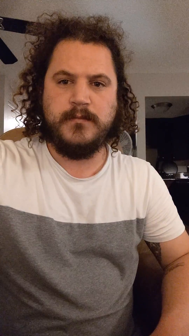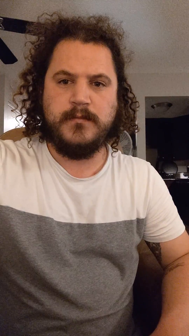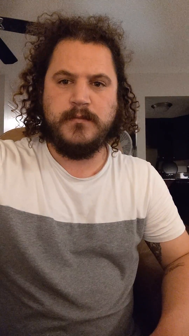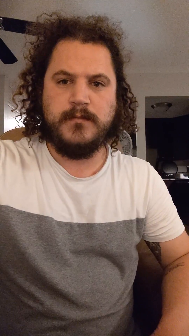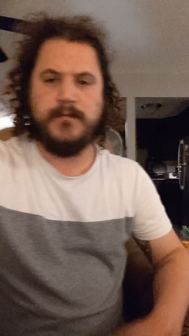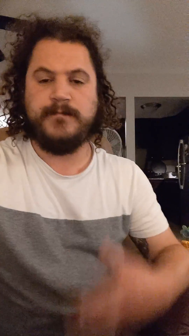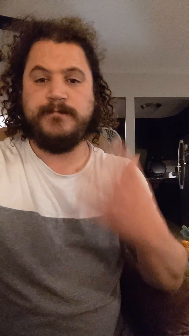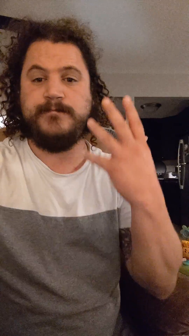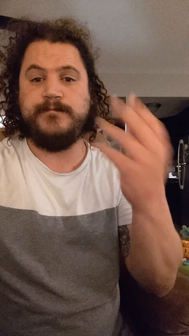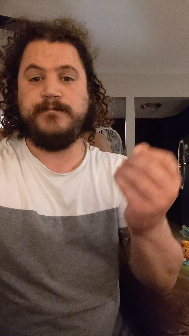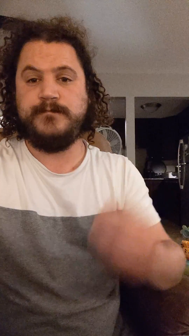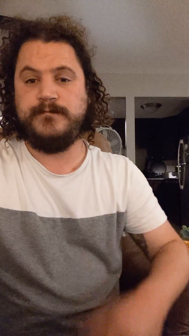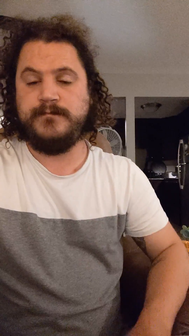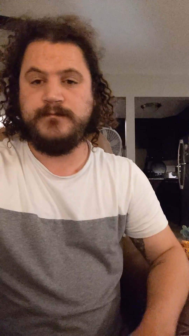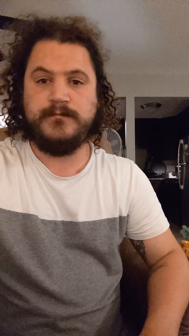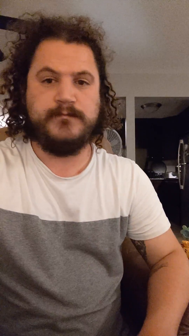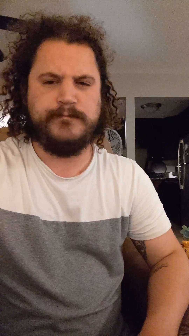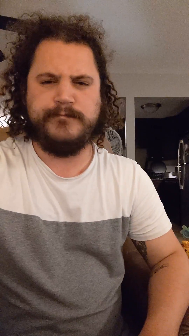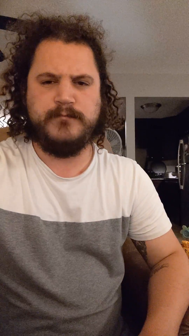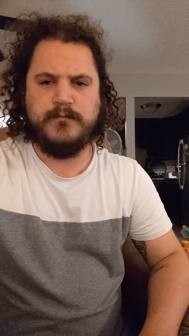got to